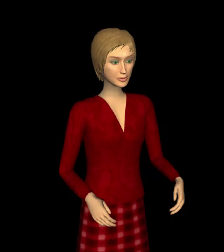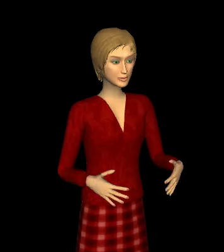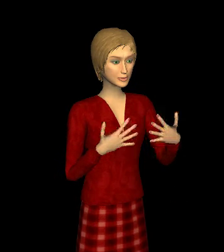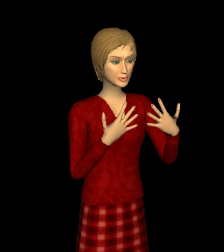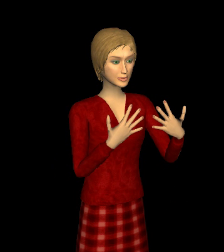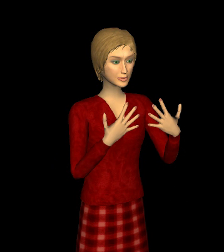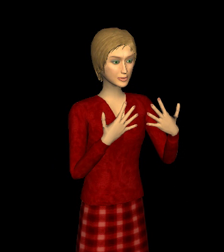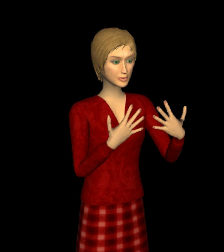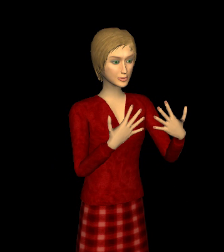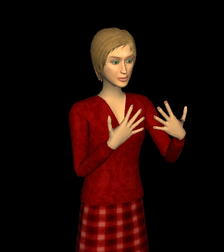يد